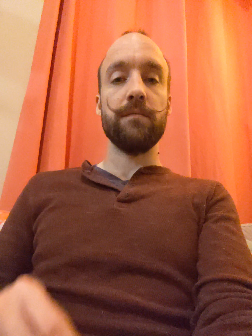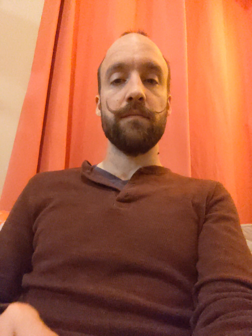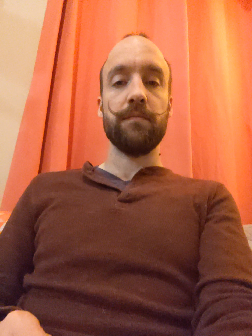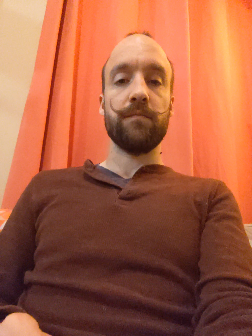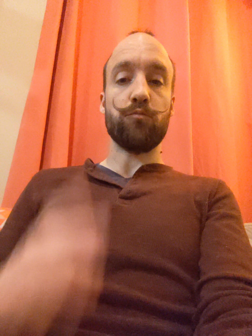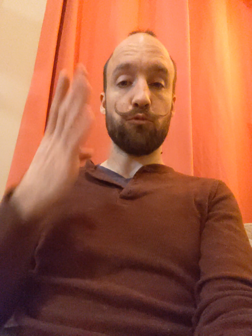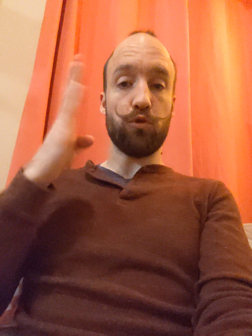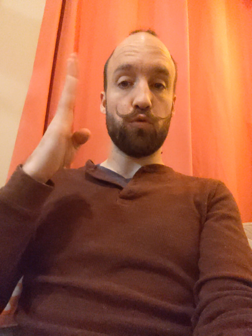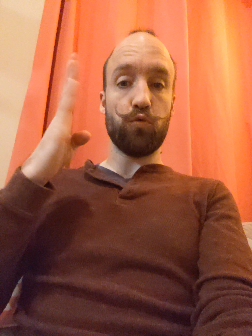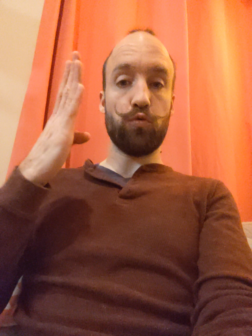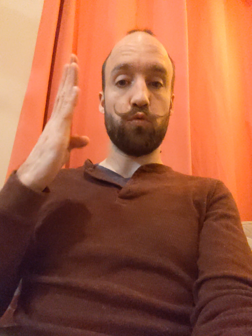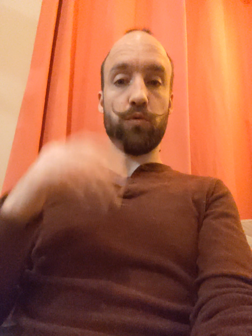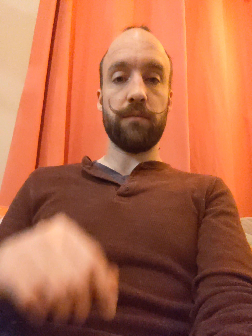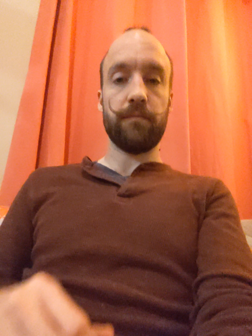blue